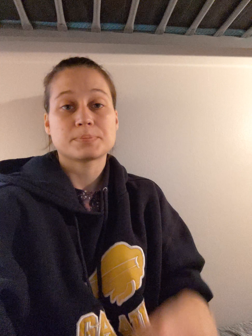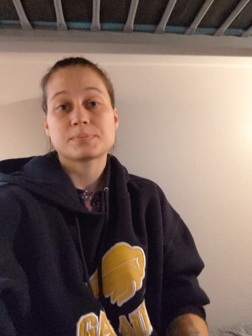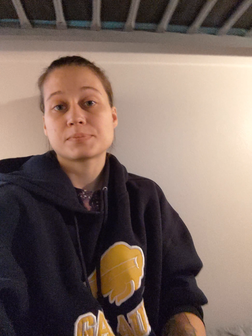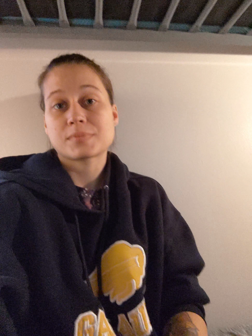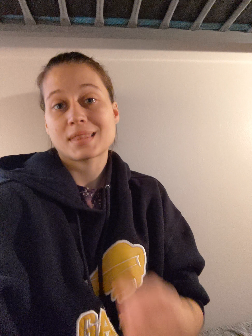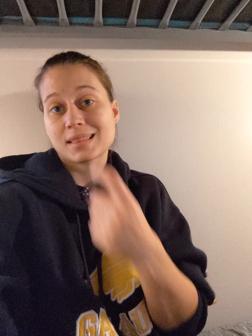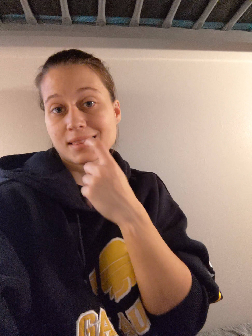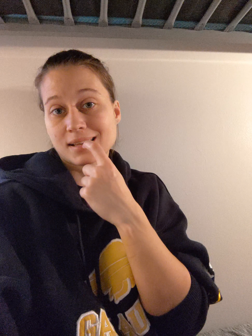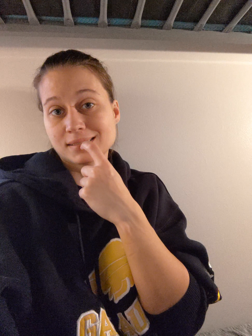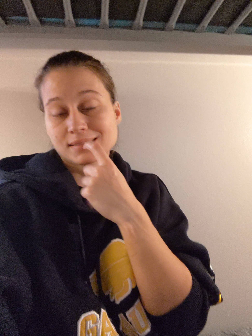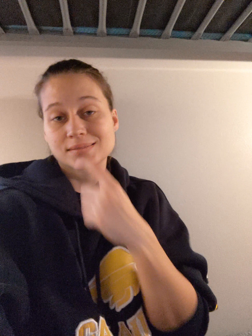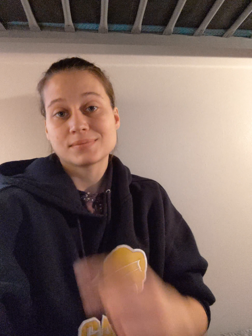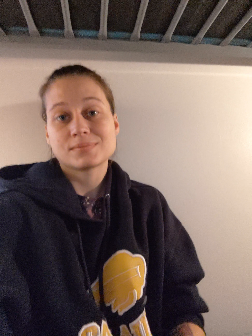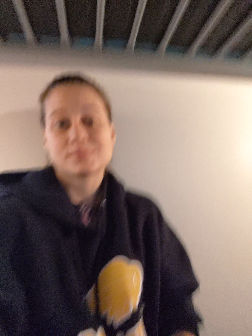window